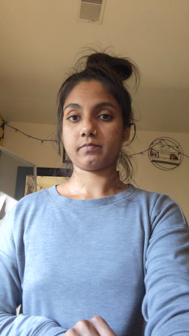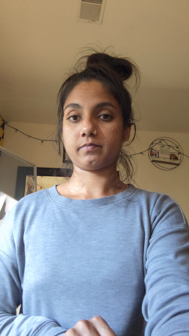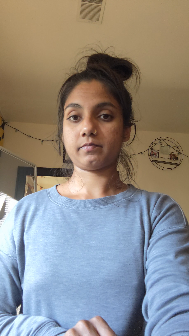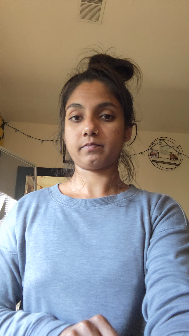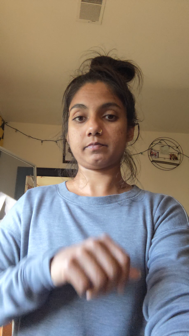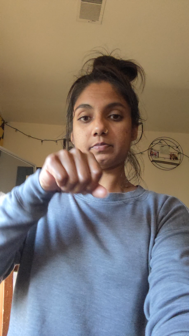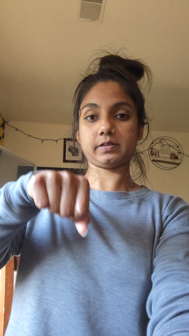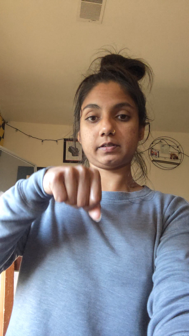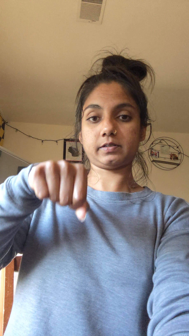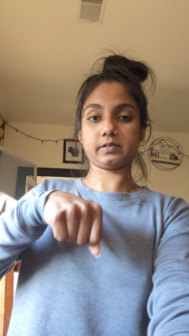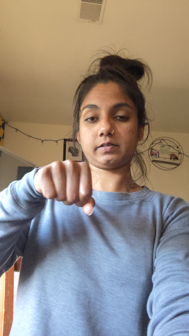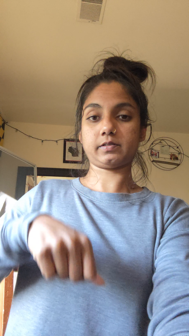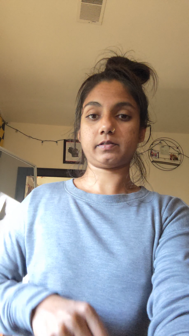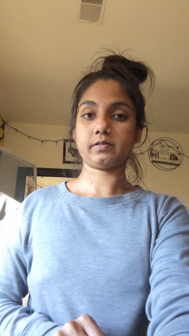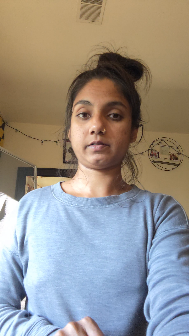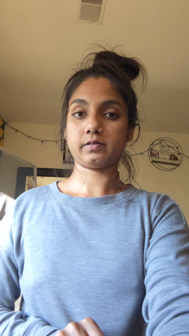bicycle